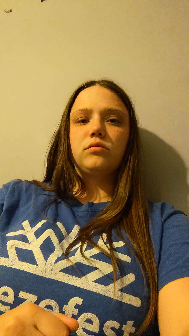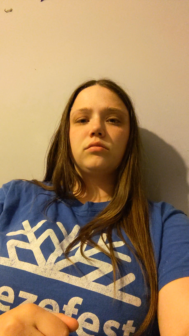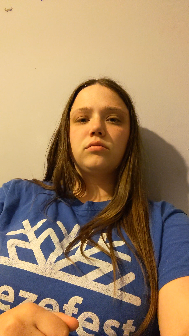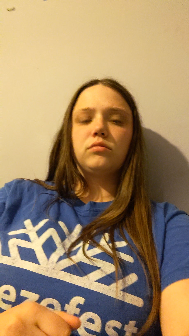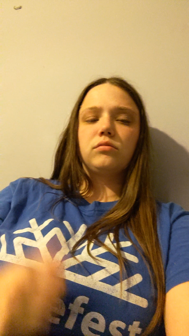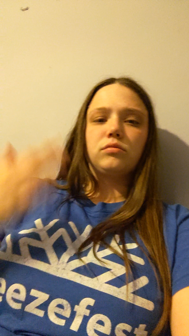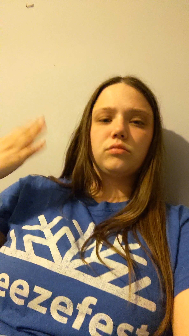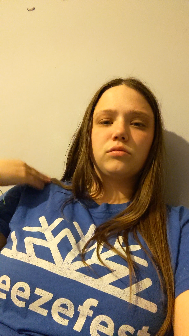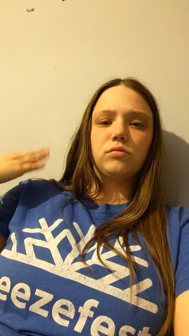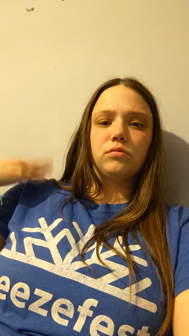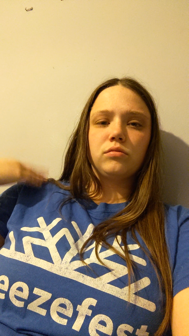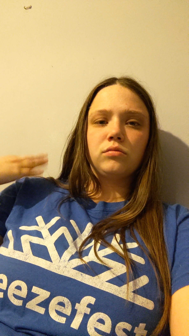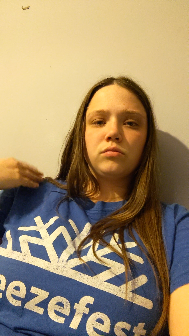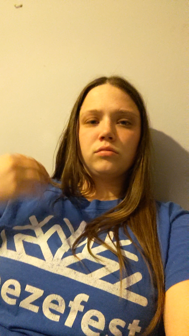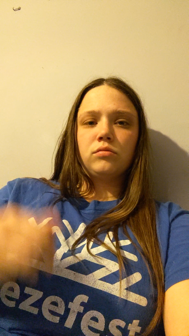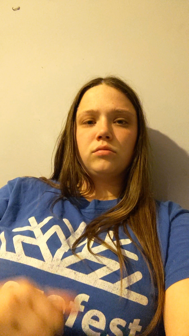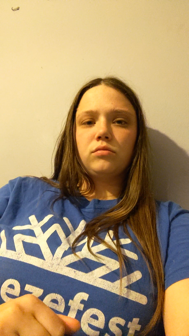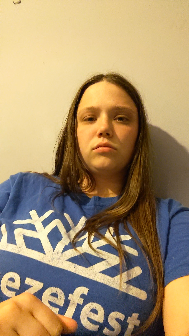shoulder